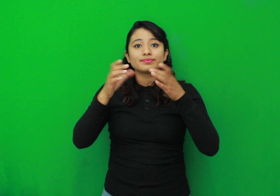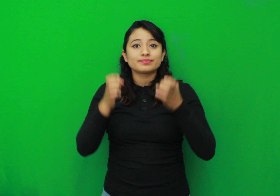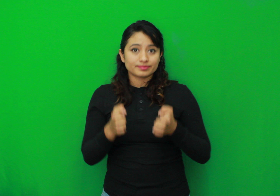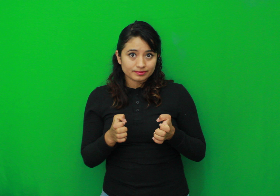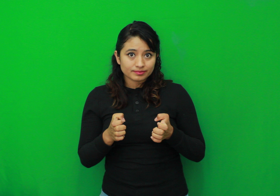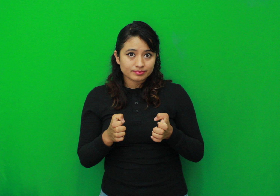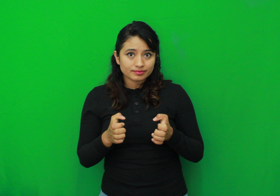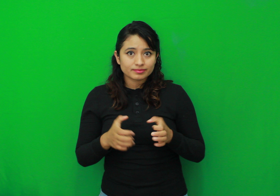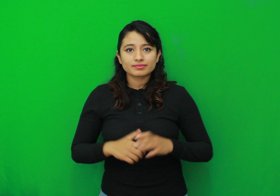estar